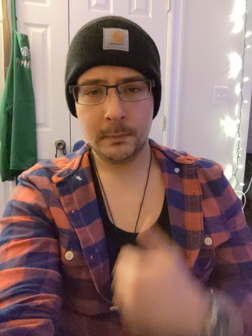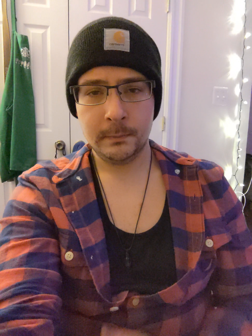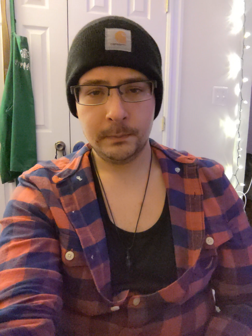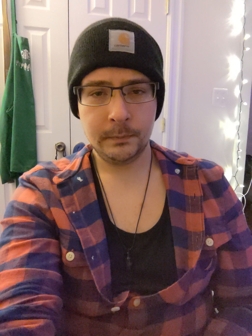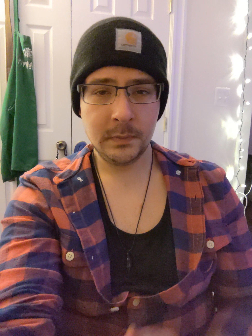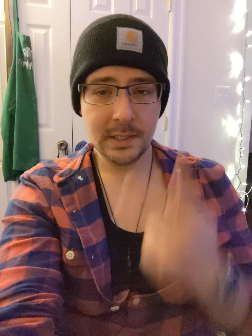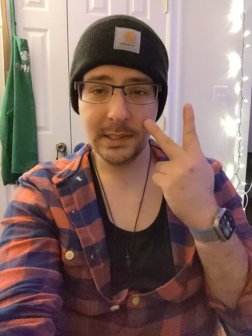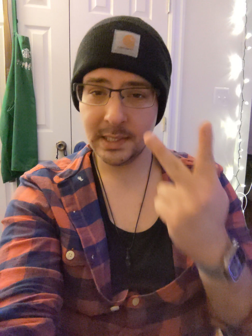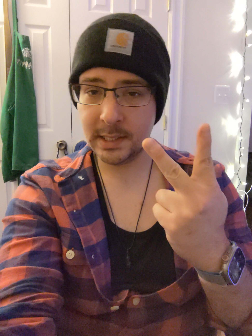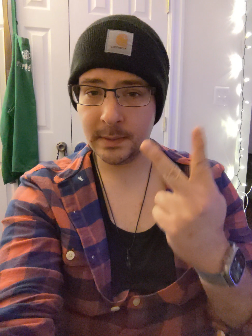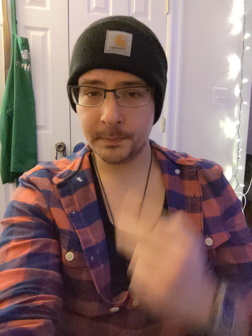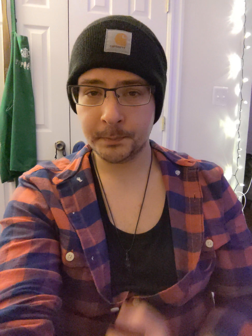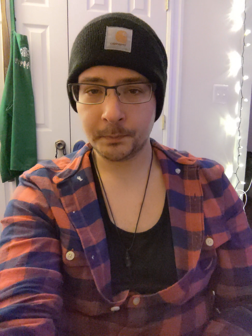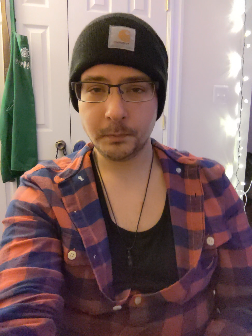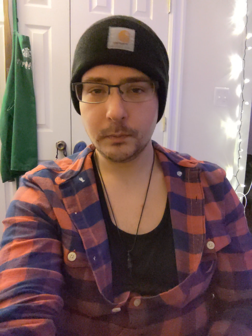see